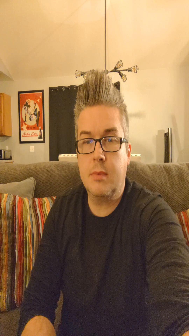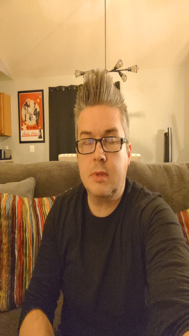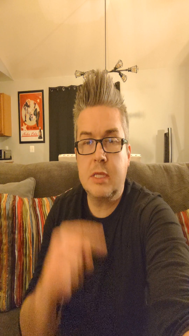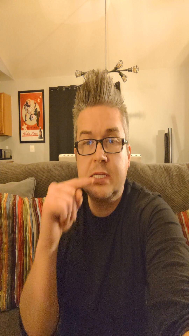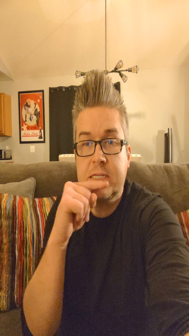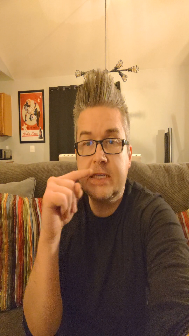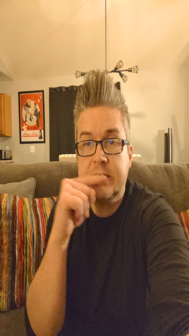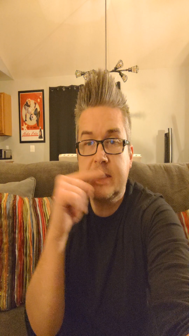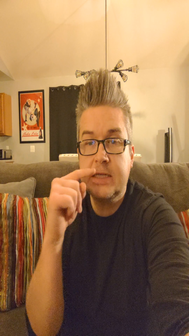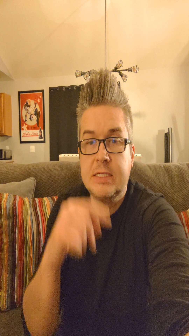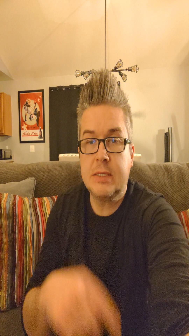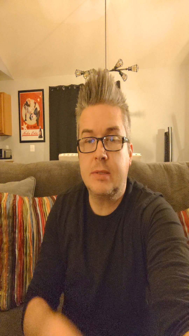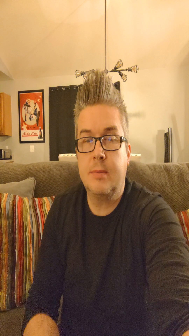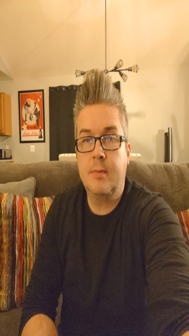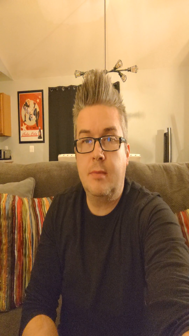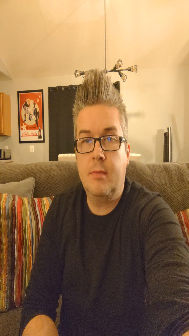toothbrush